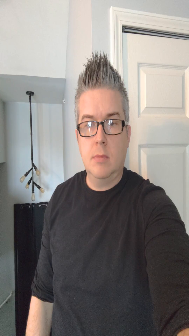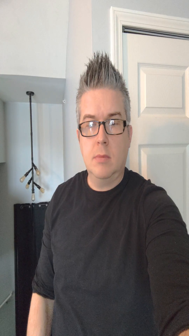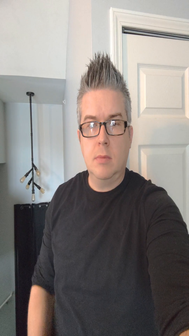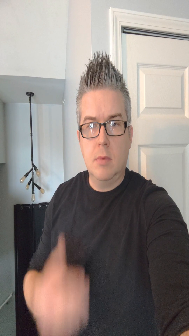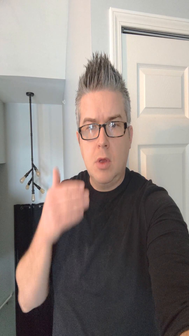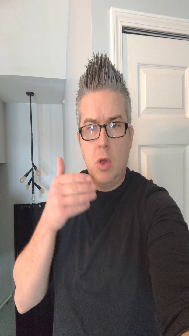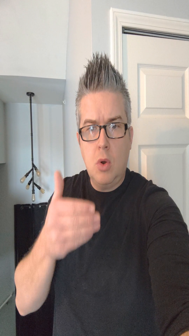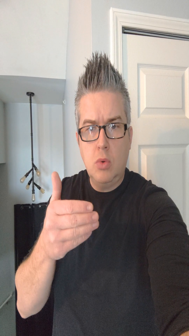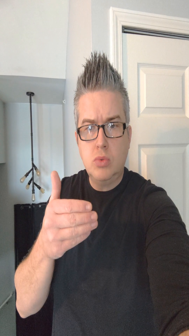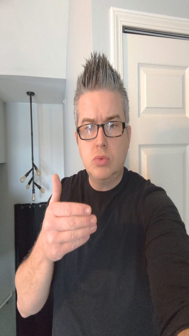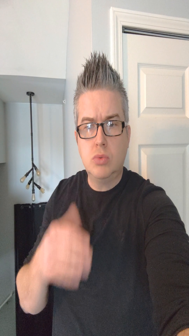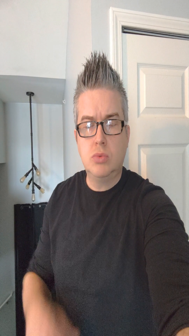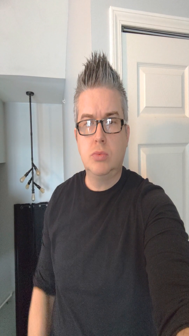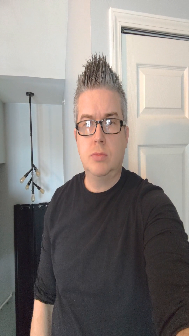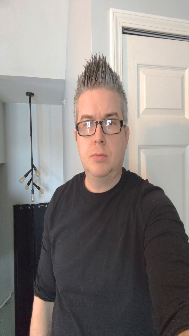close